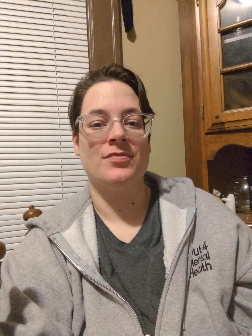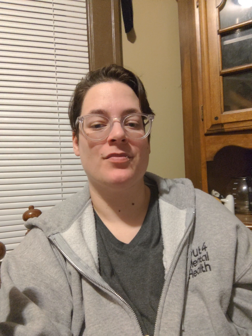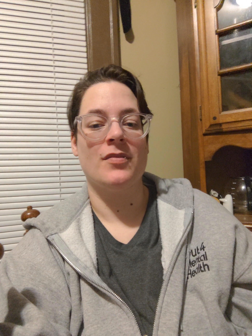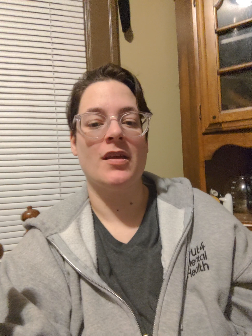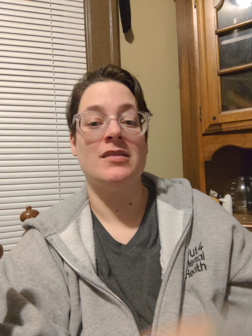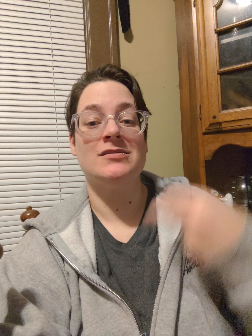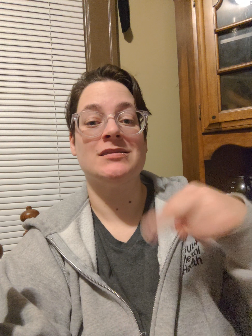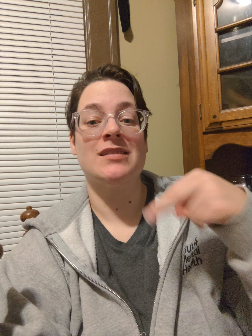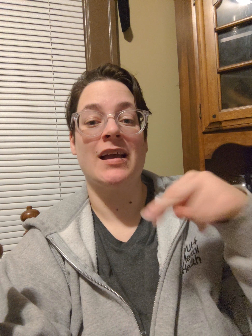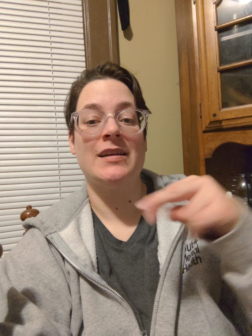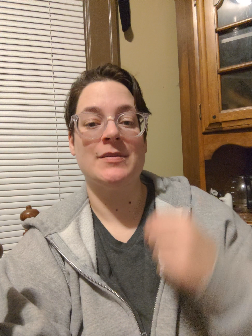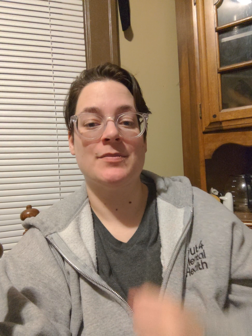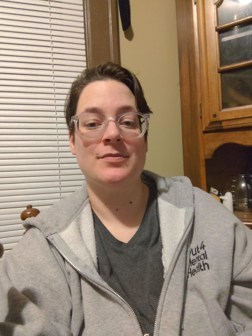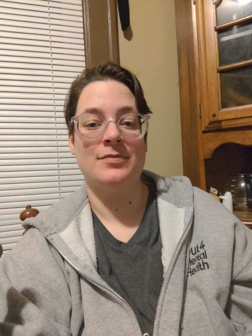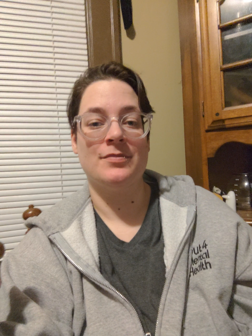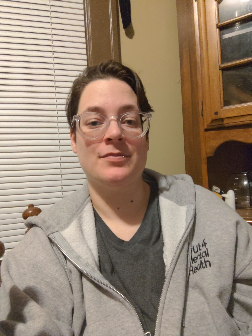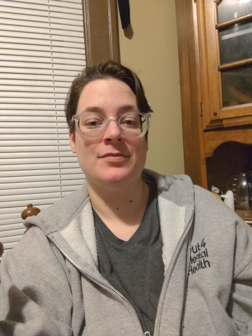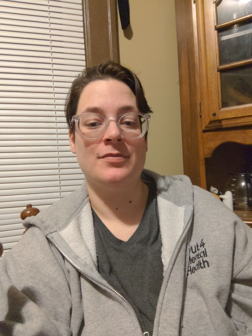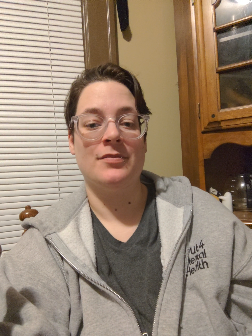dance